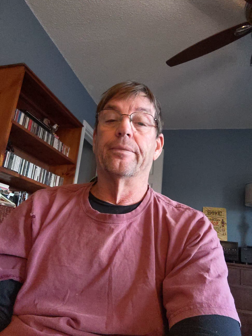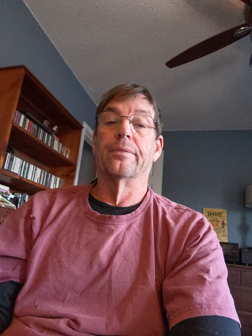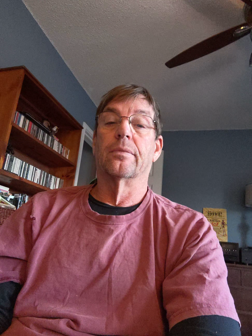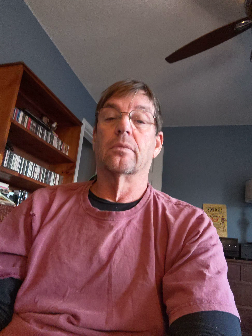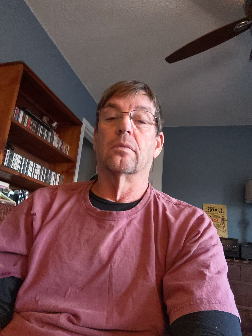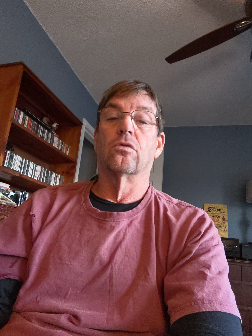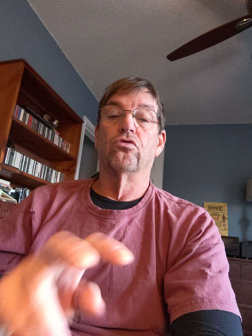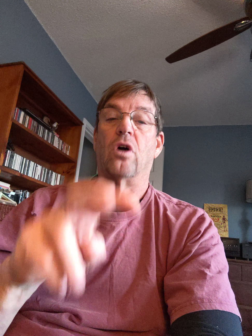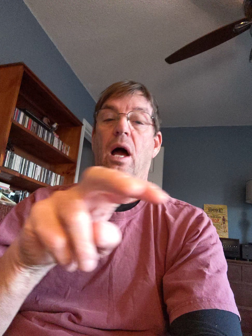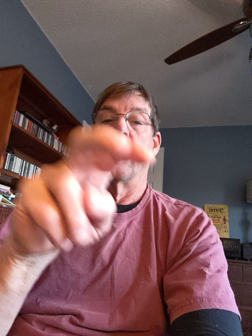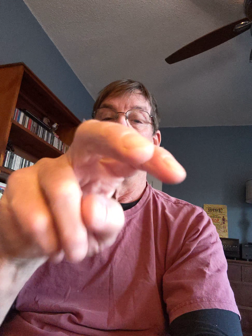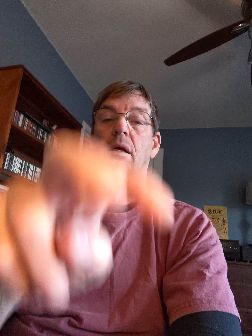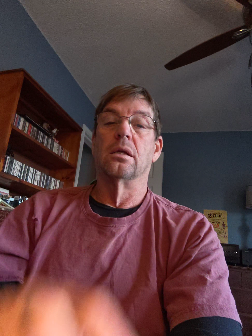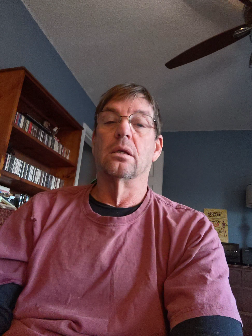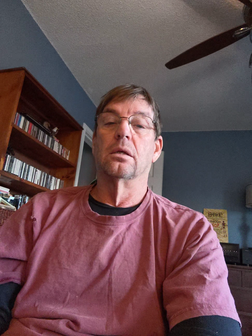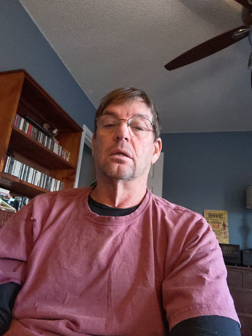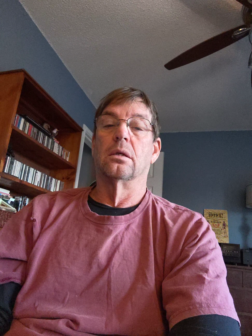ride